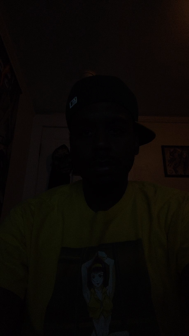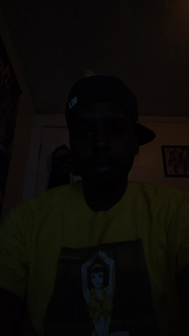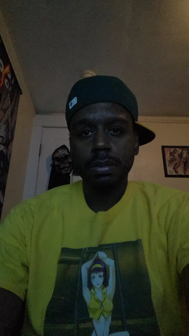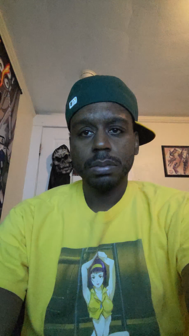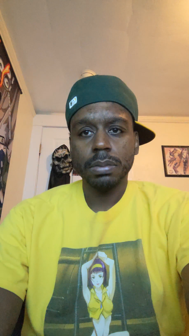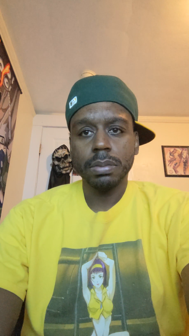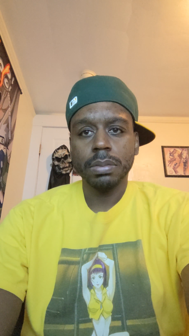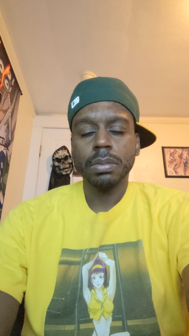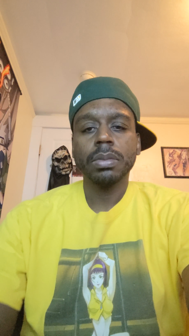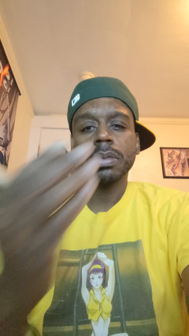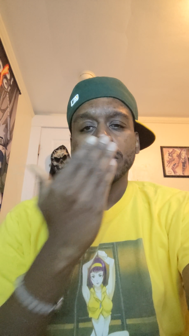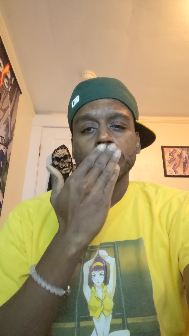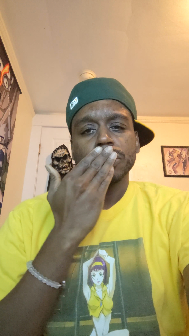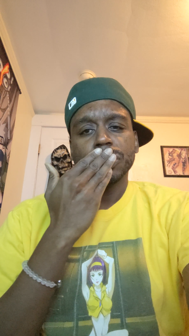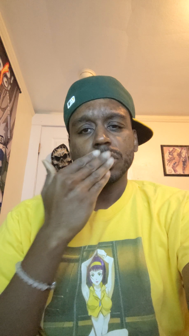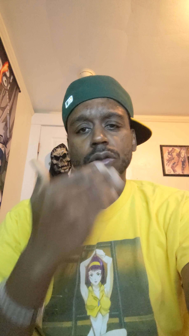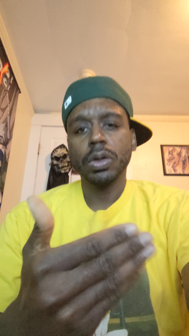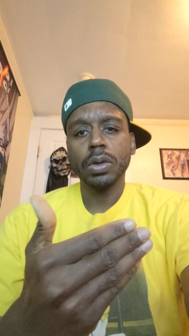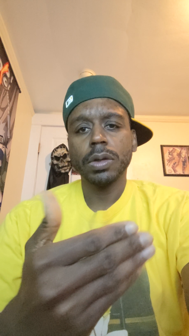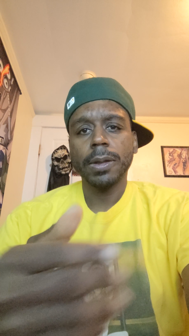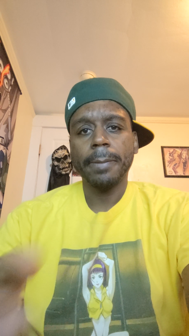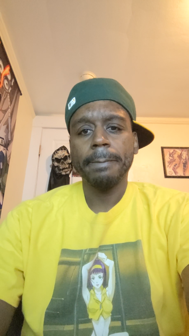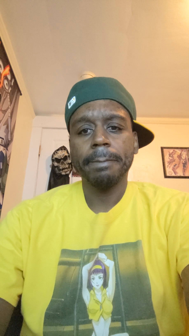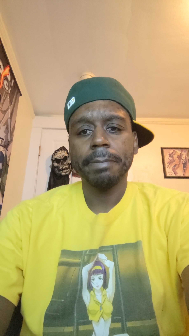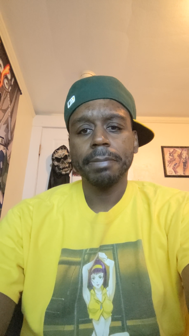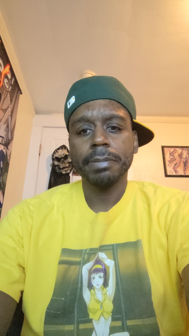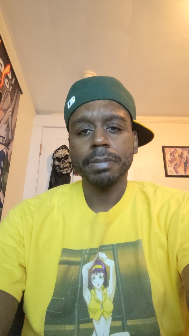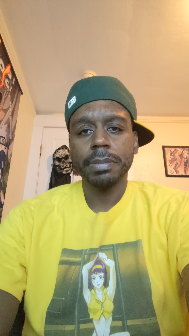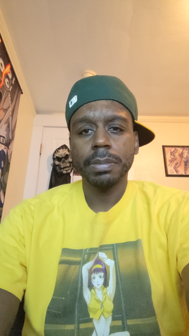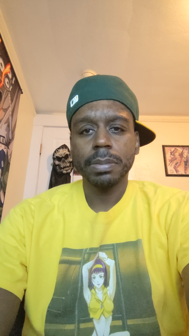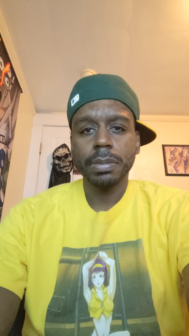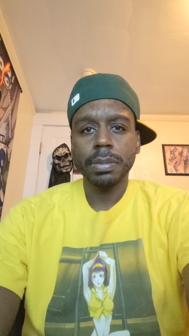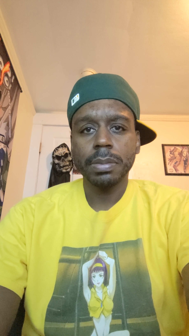good